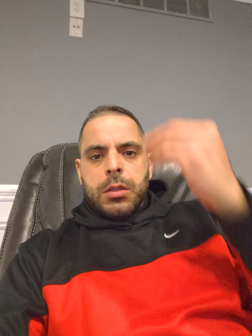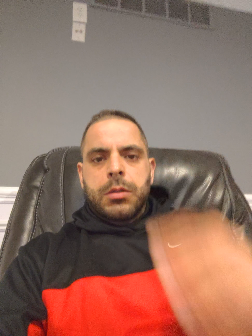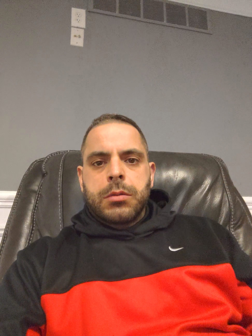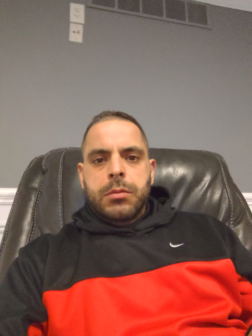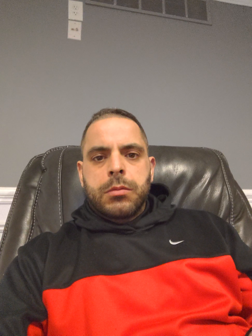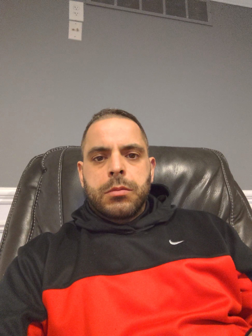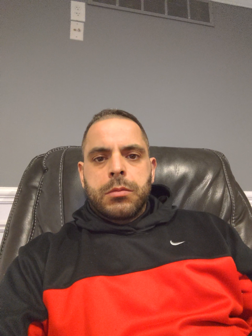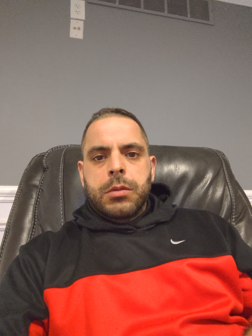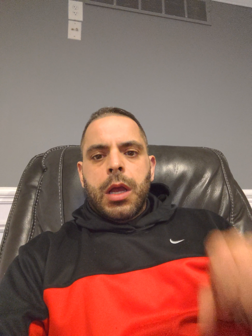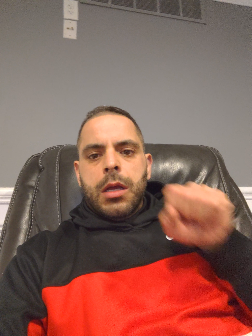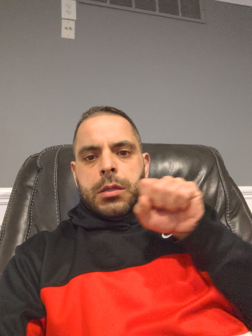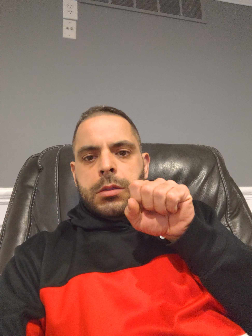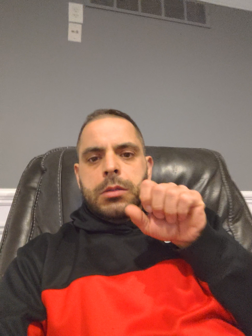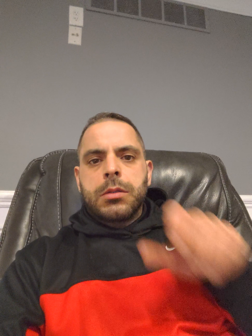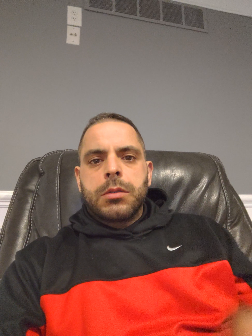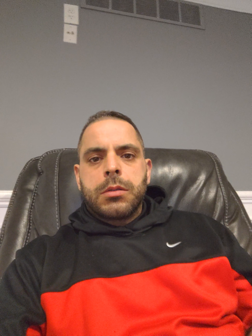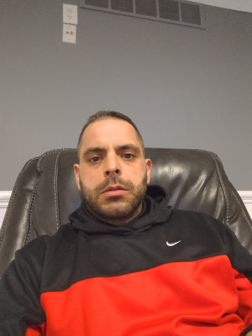carrot